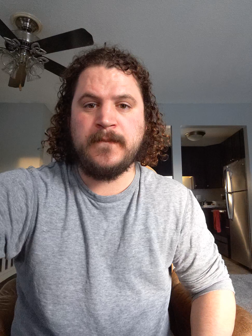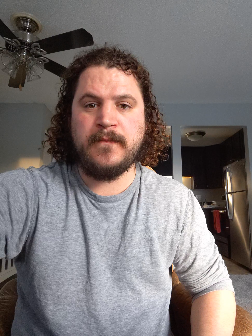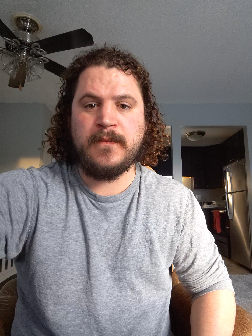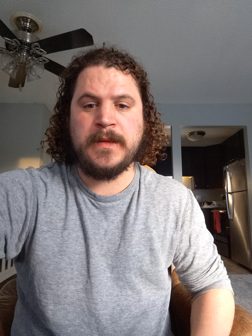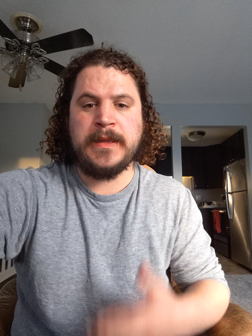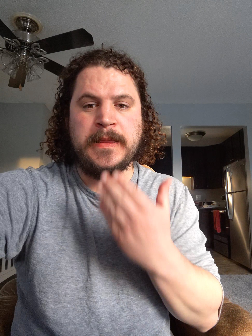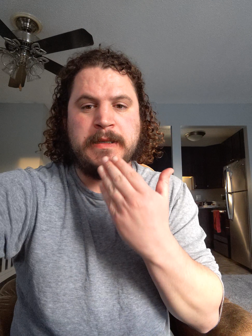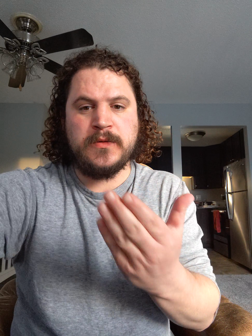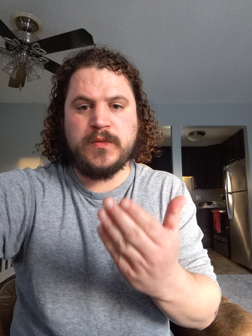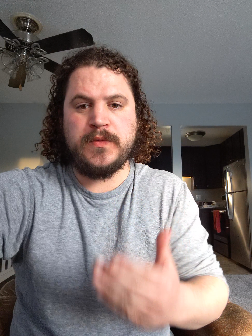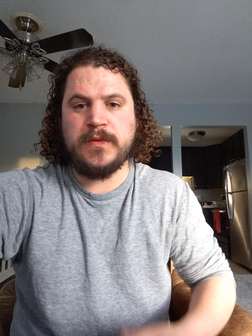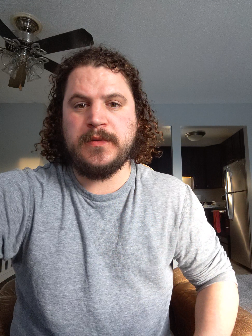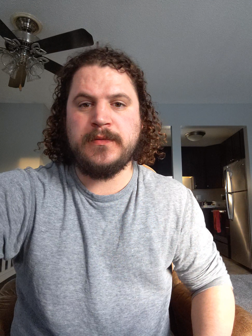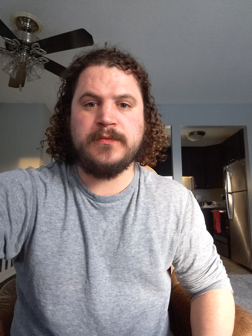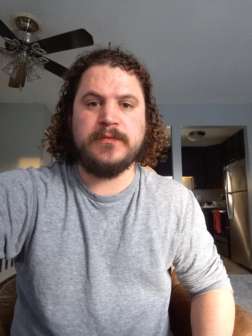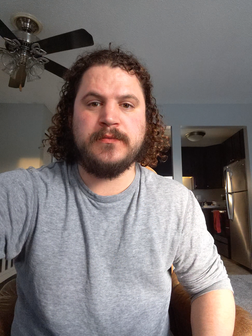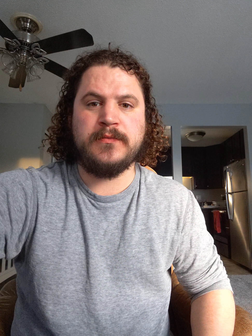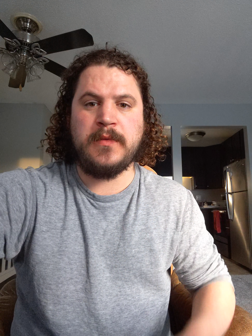thank you